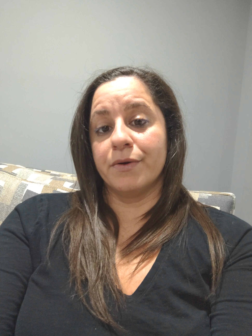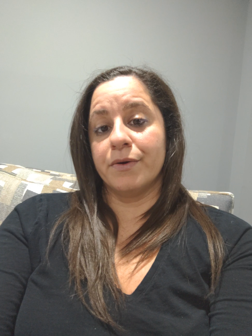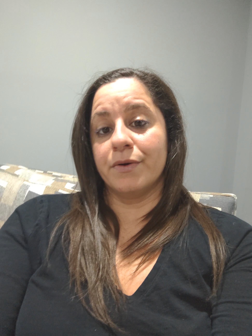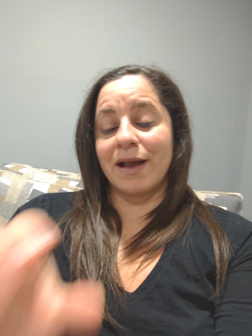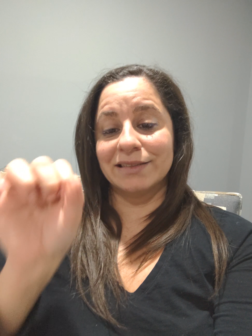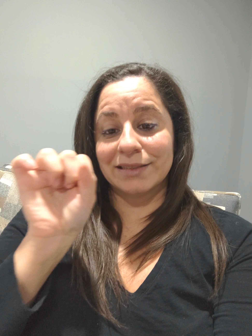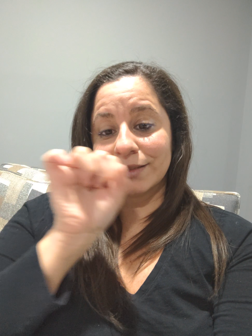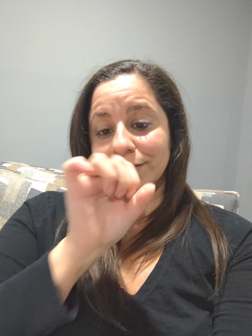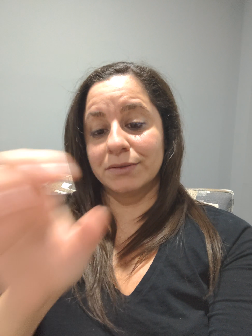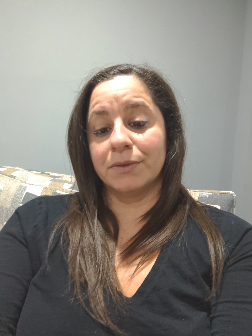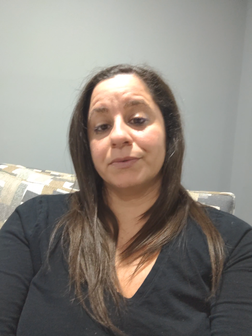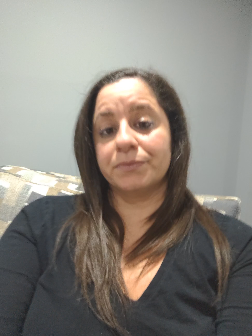carrot